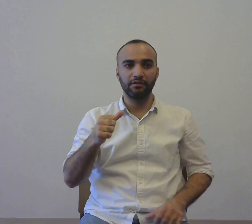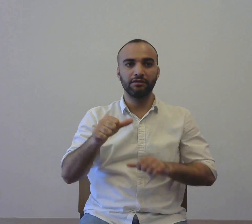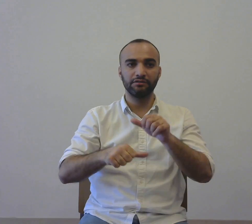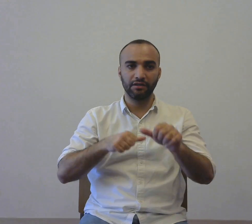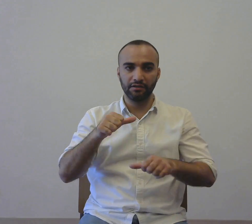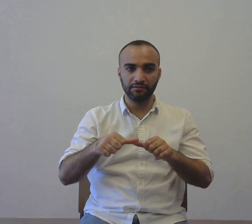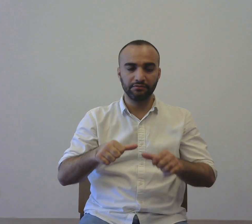il